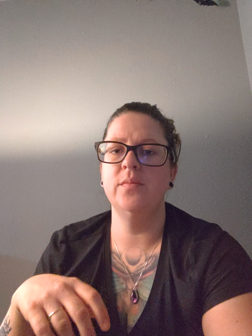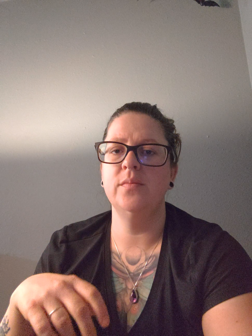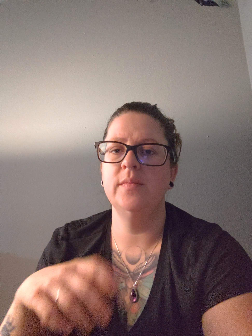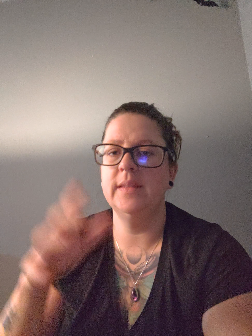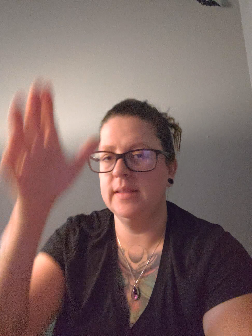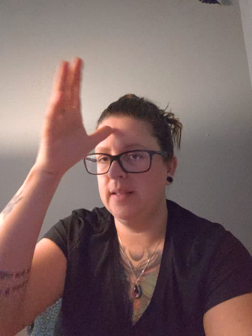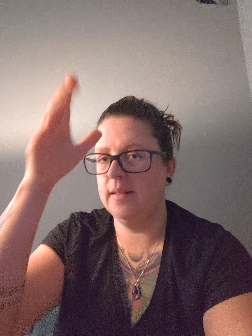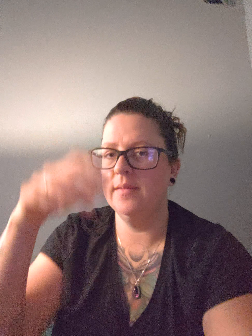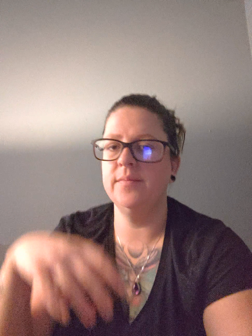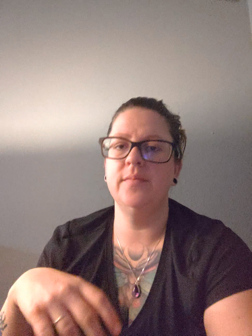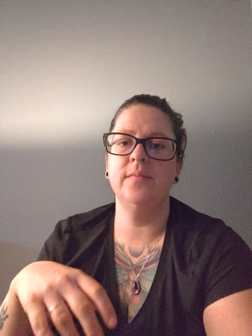dad